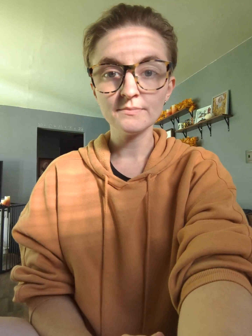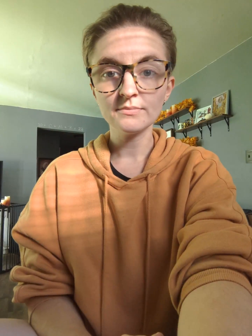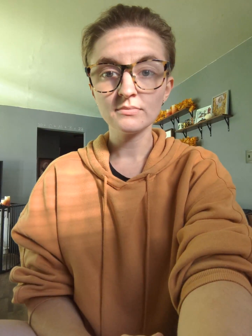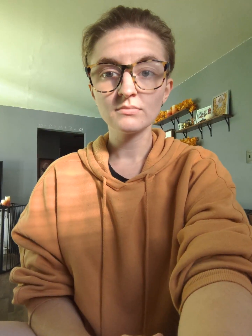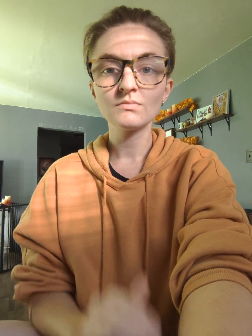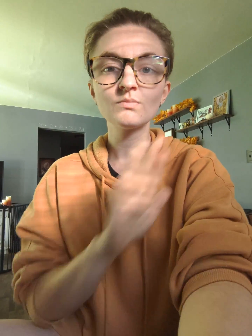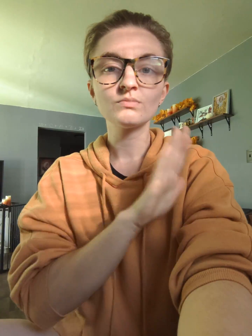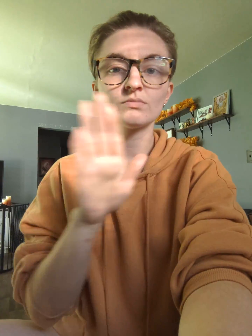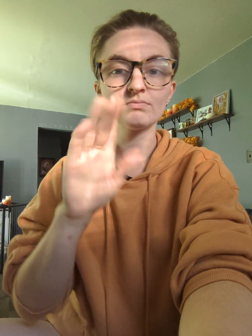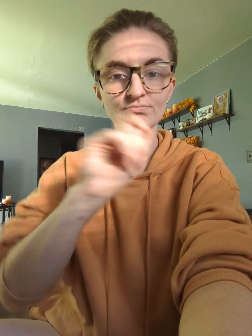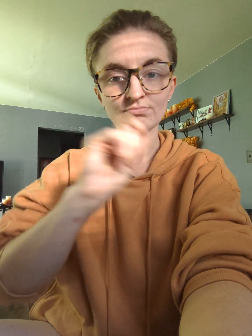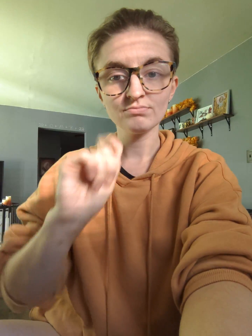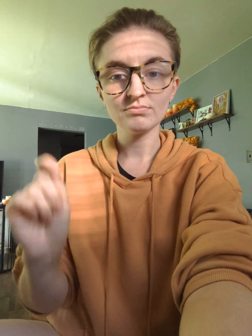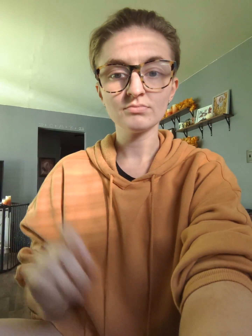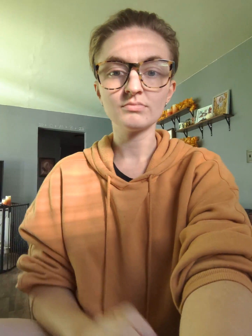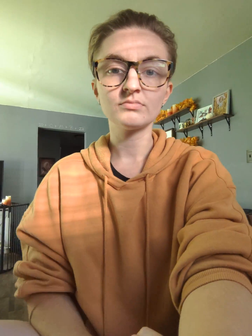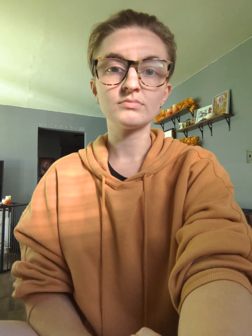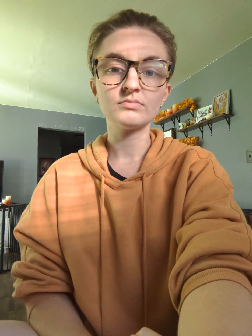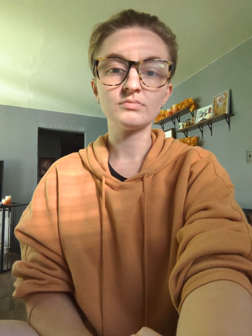chalk